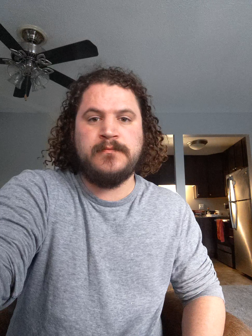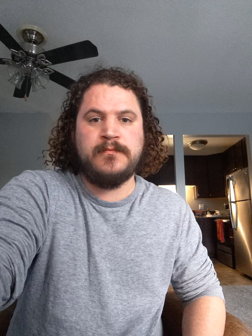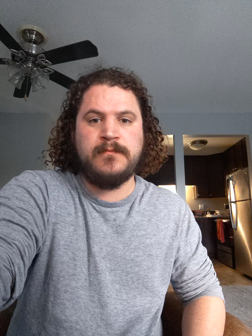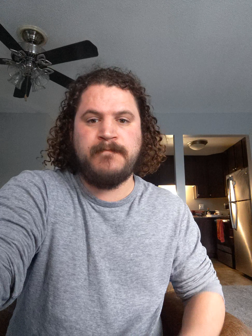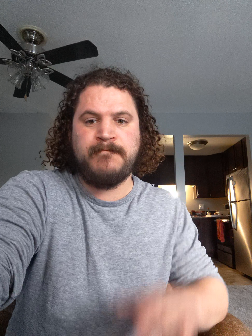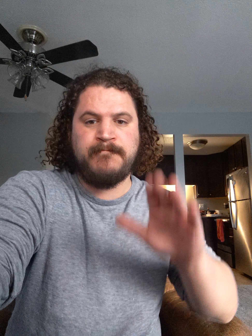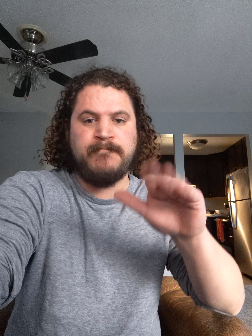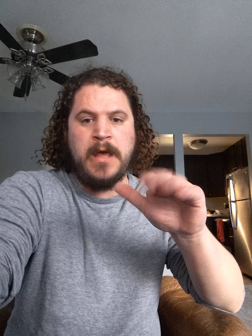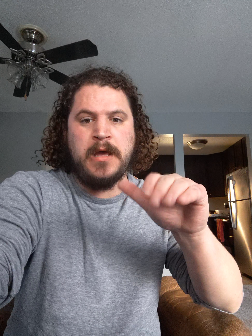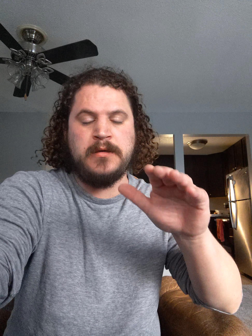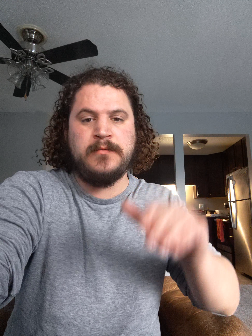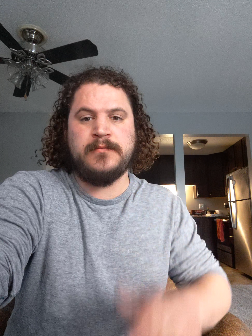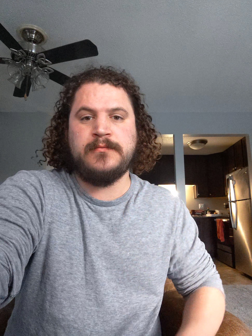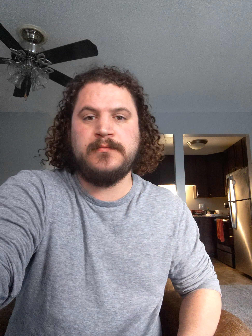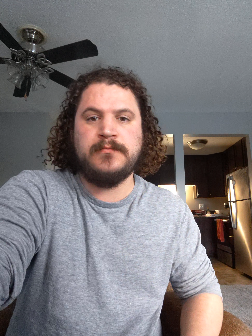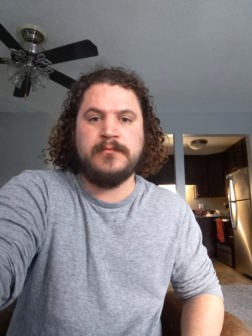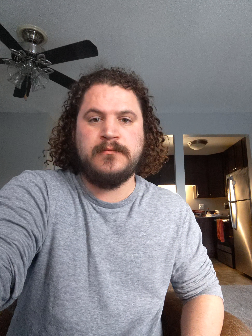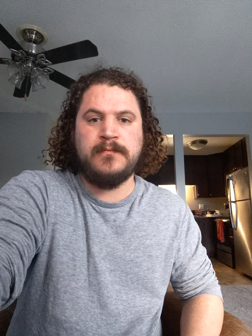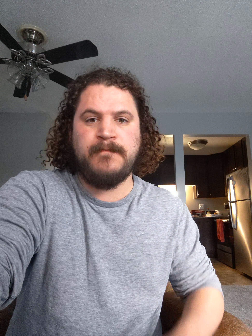bye